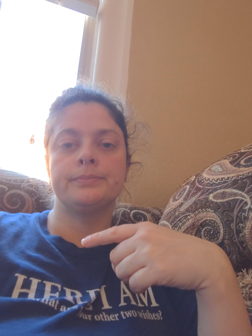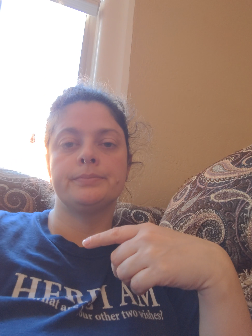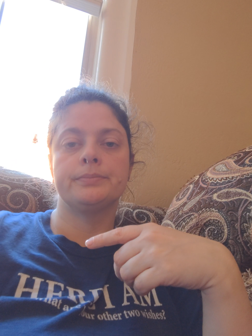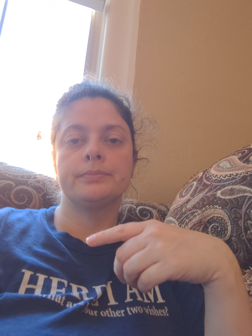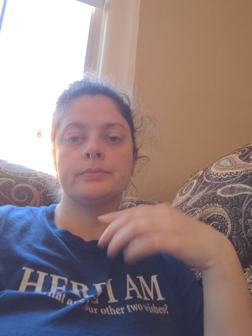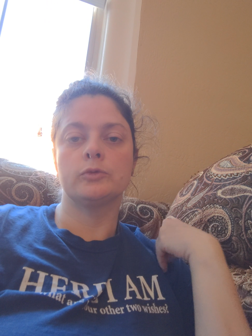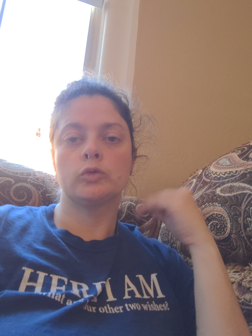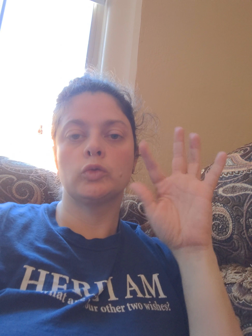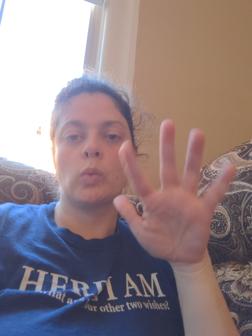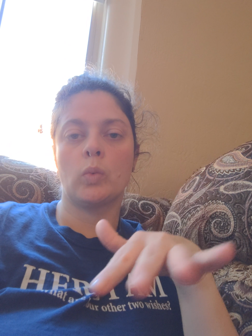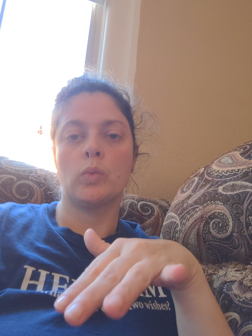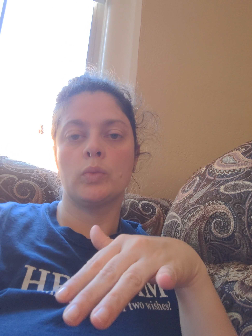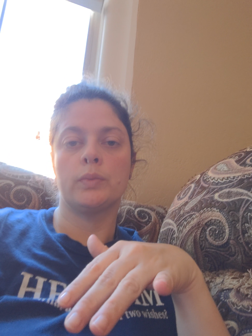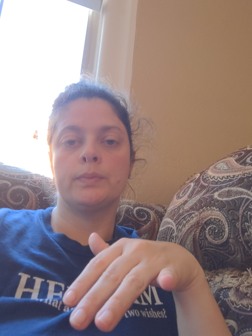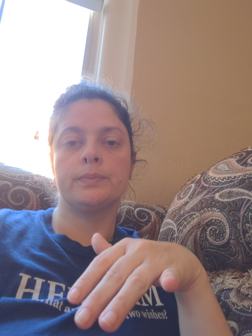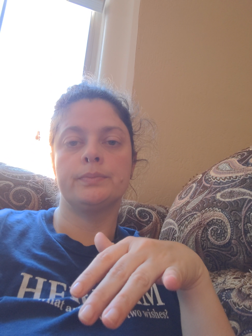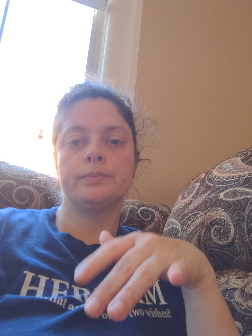snow